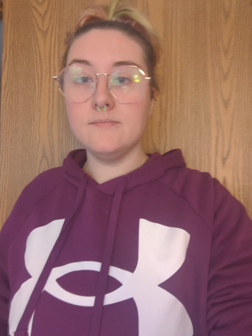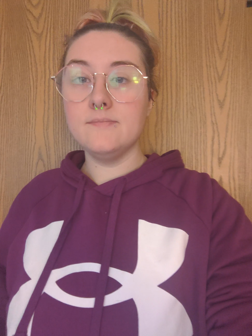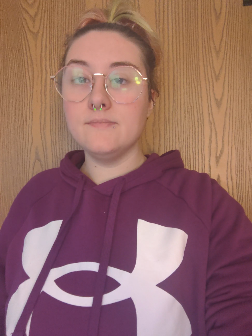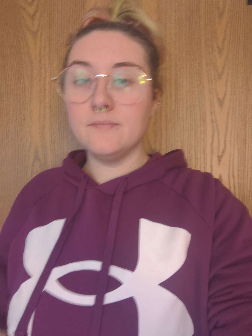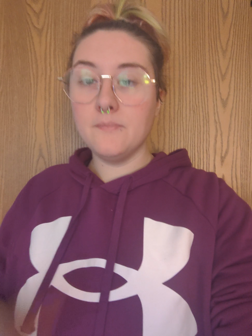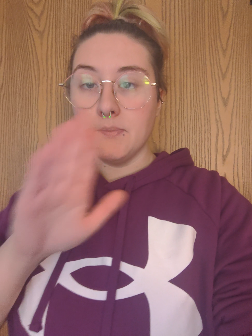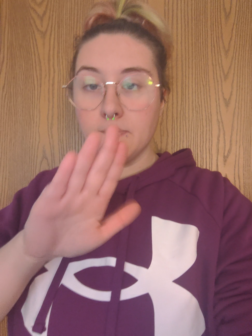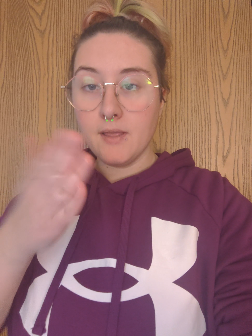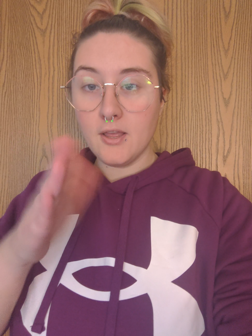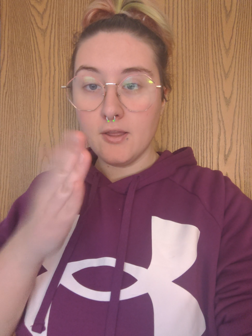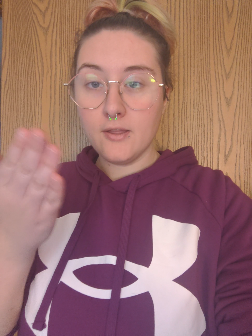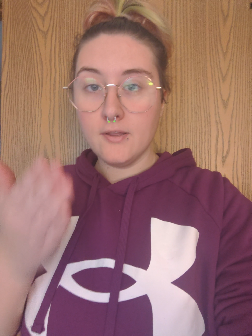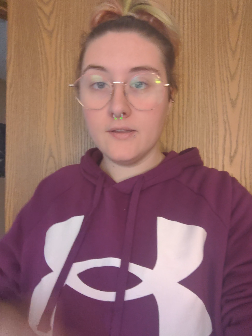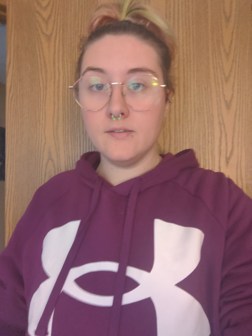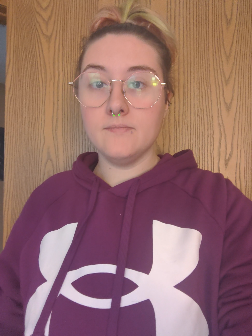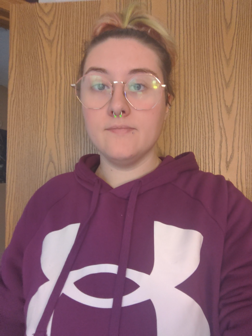book